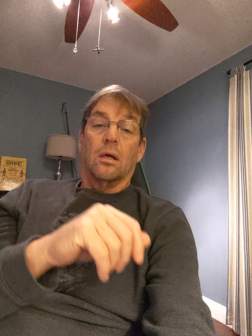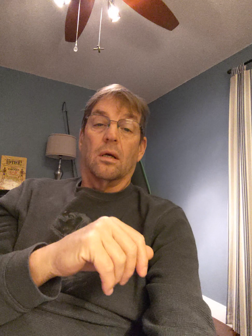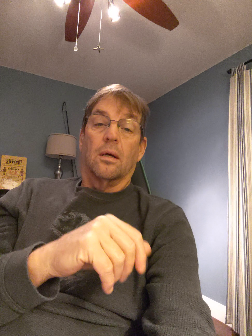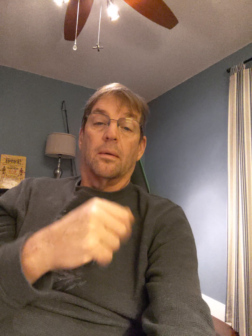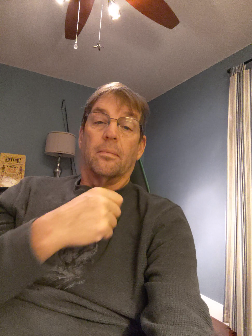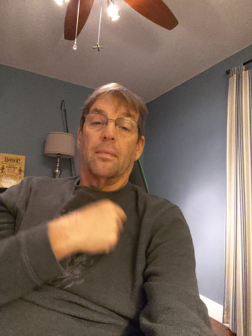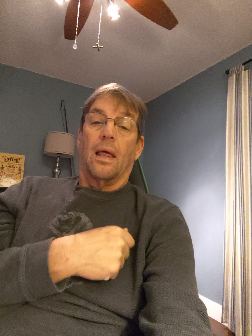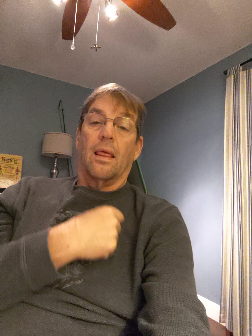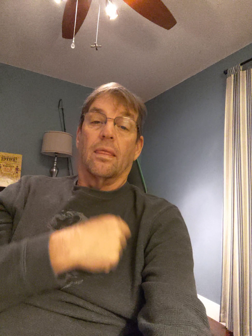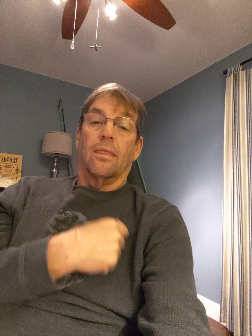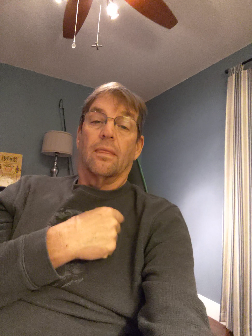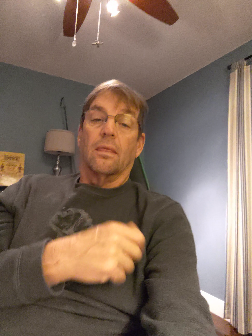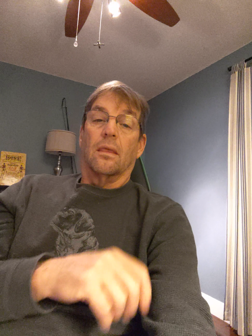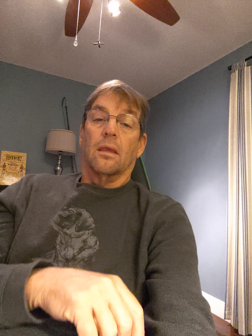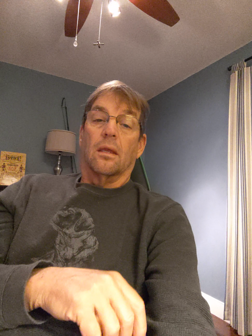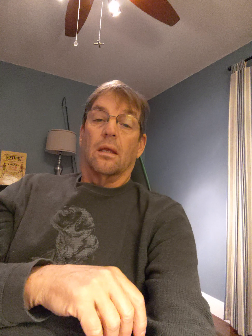bath